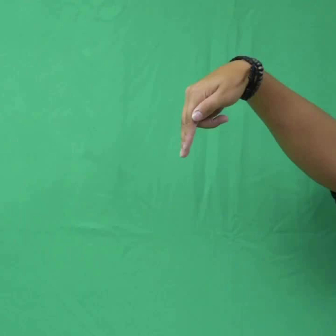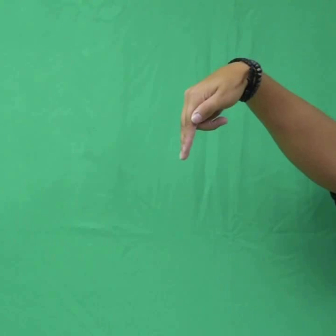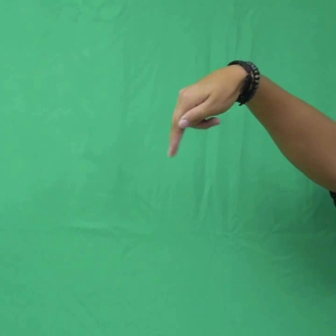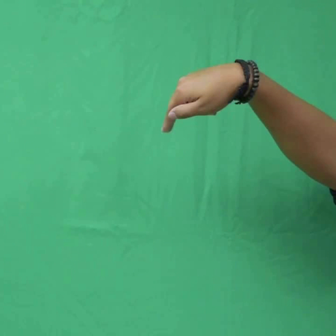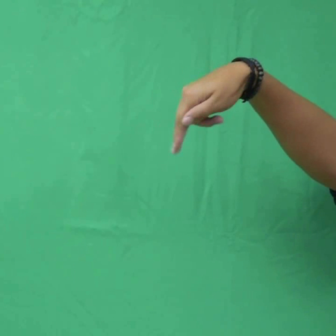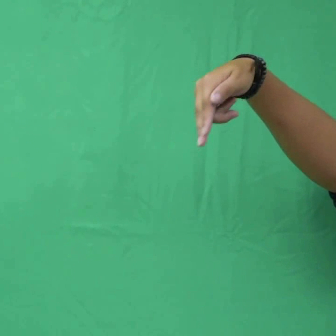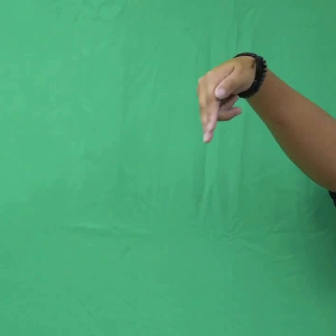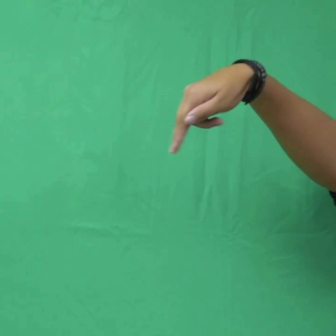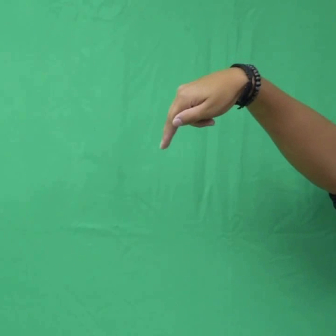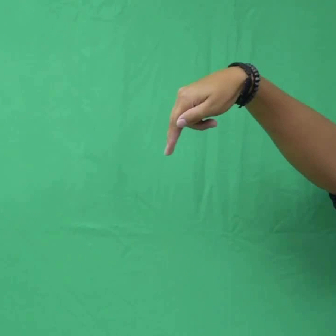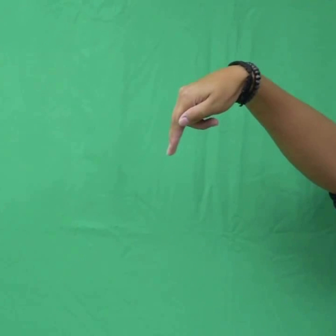Ñ